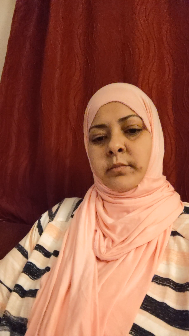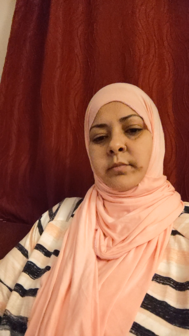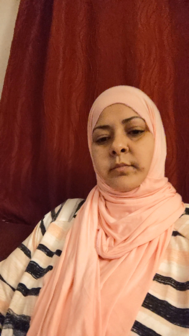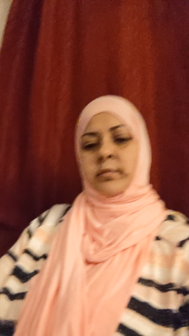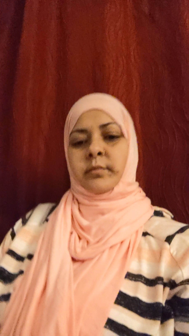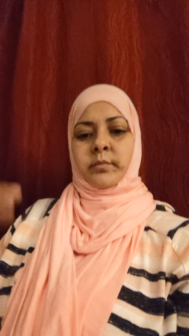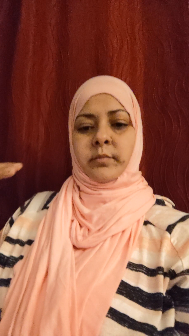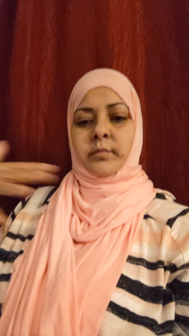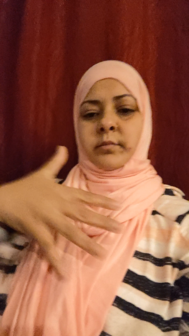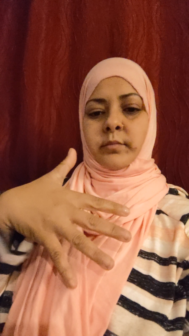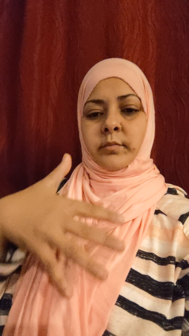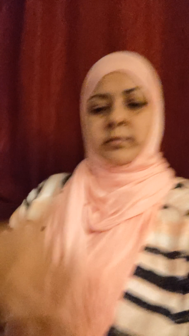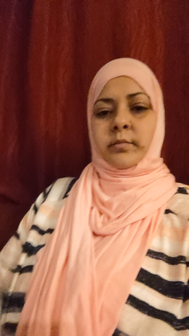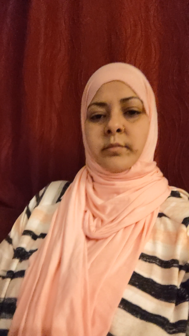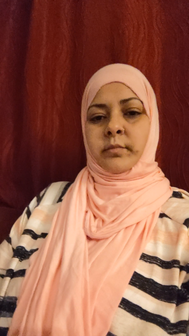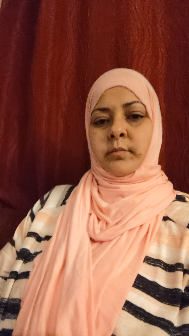scared